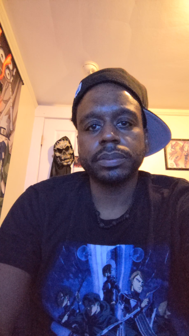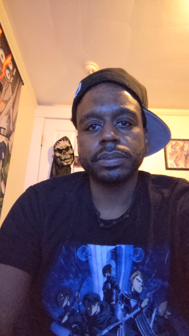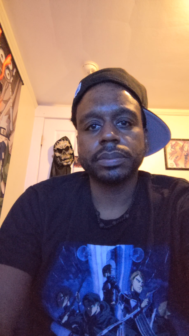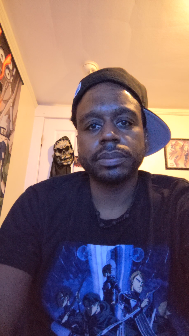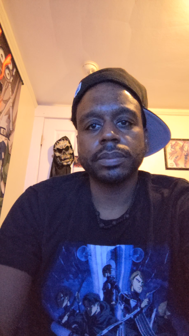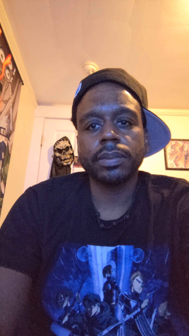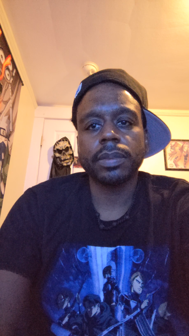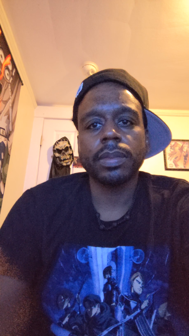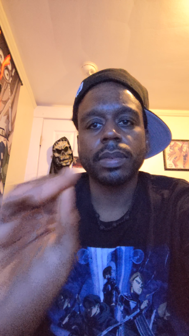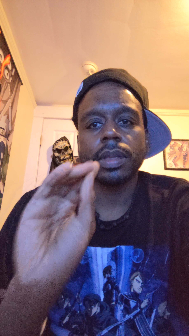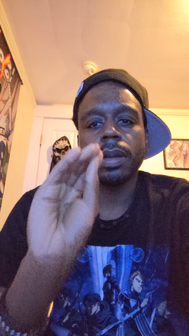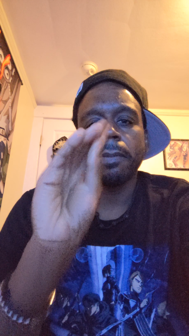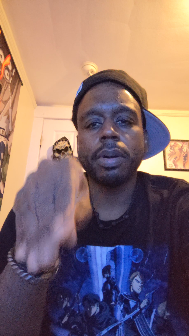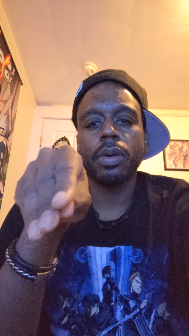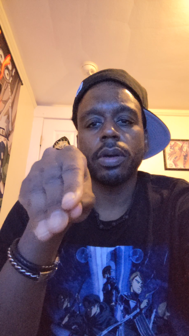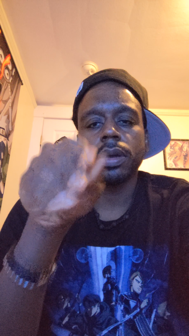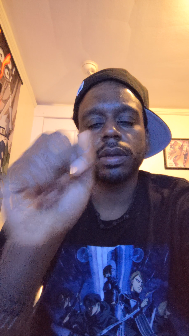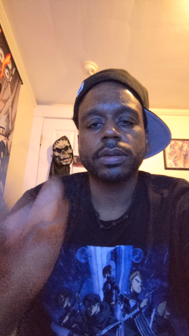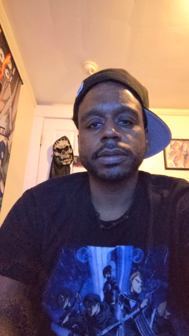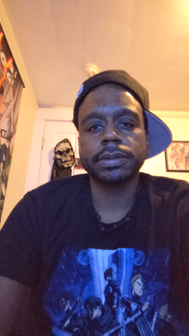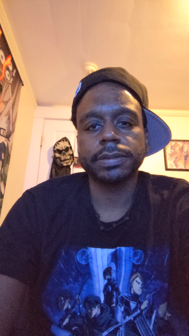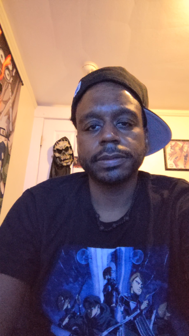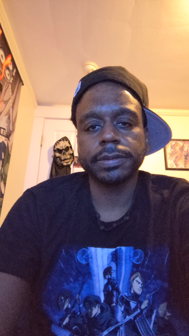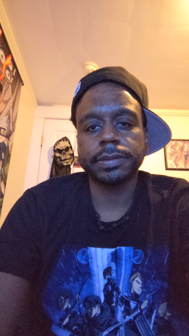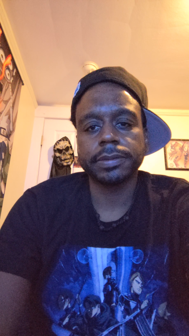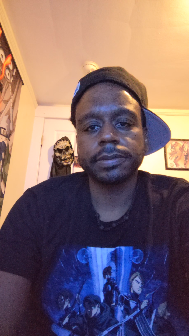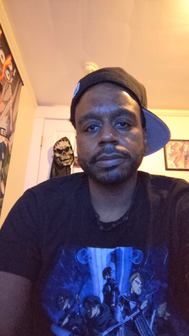put